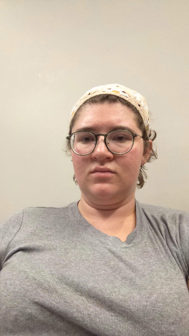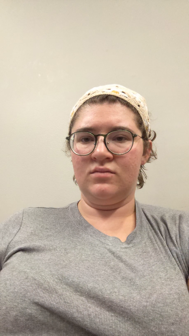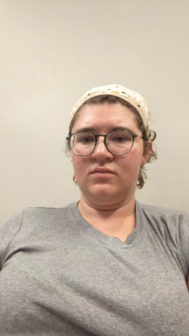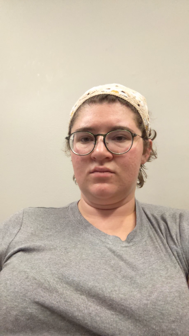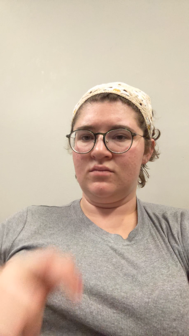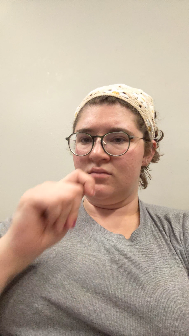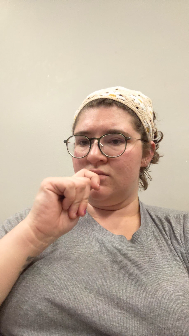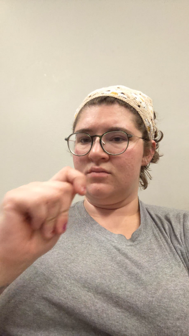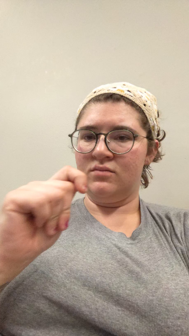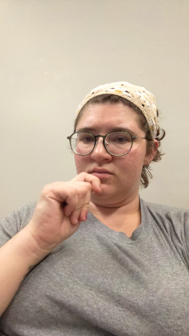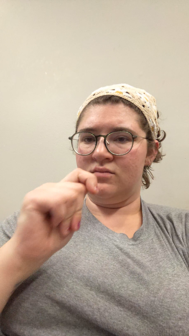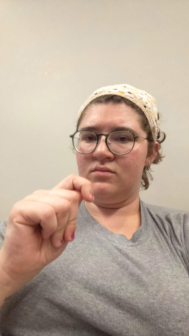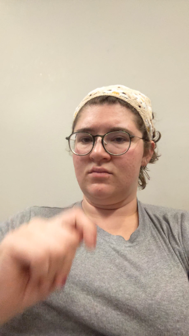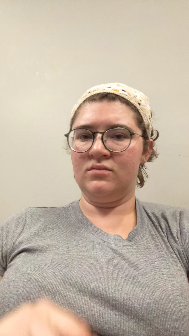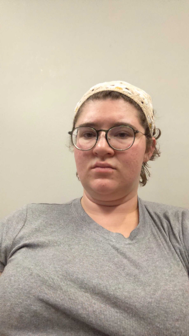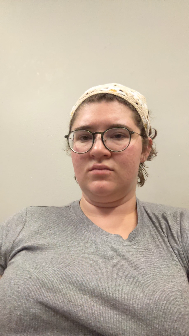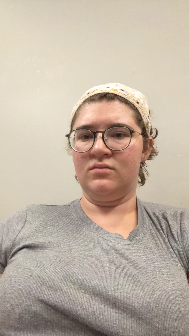popsicle